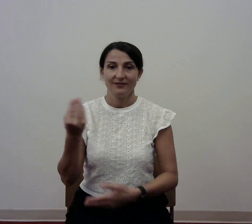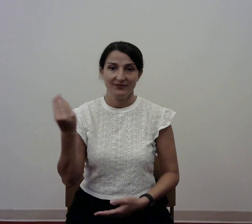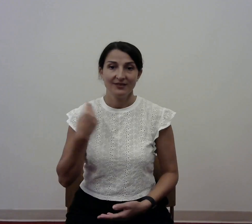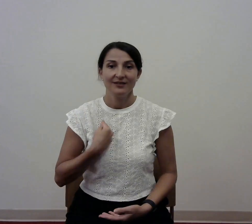vermək